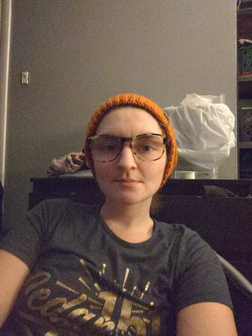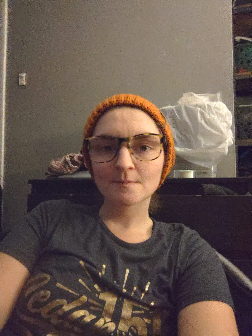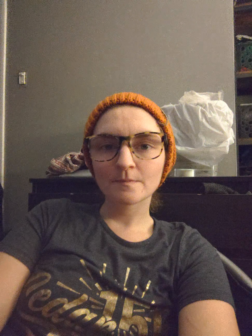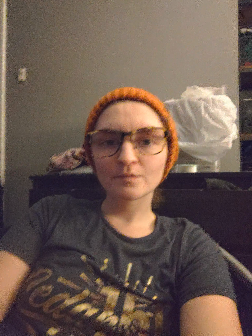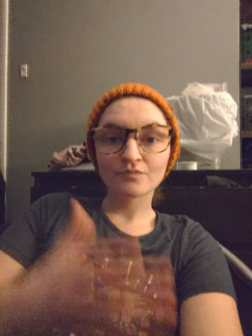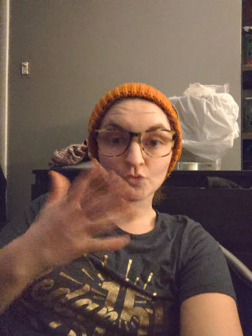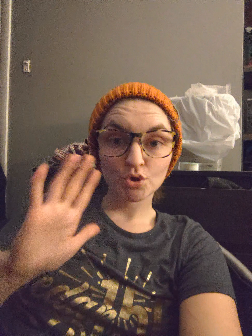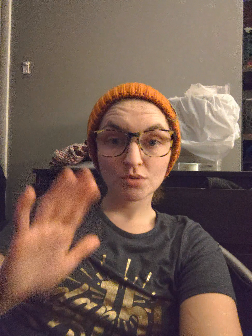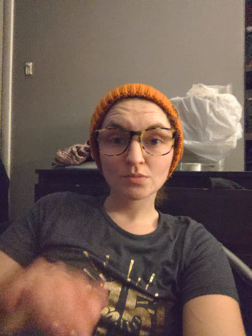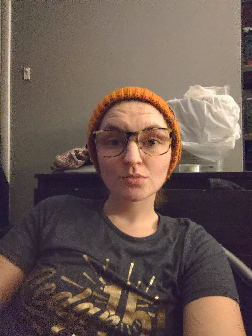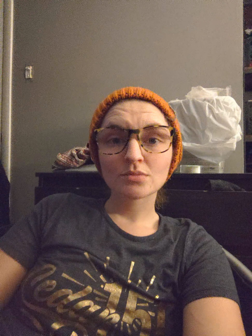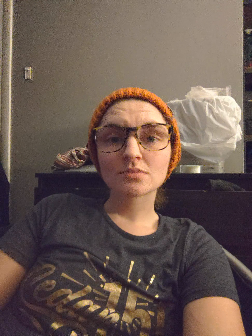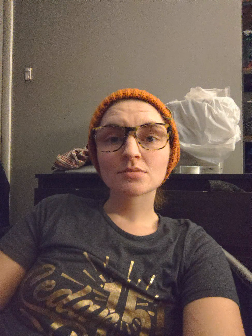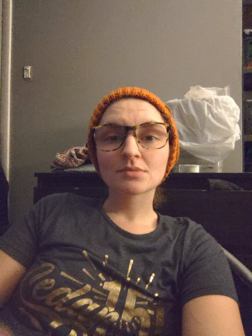finish